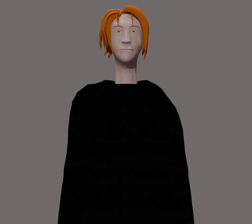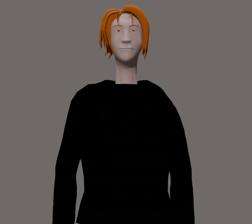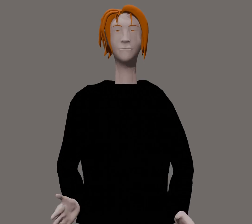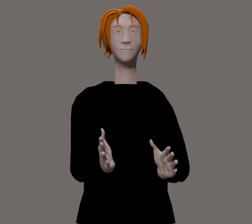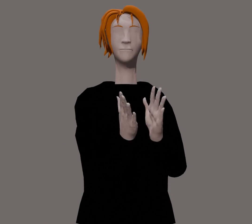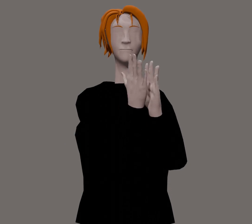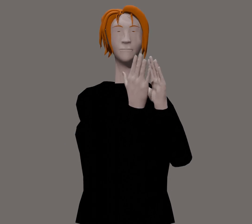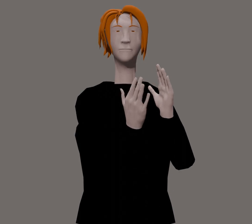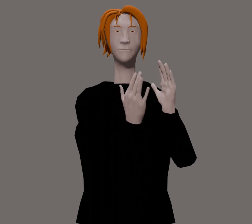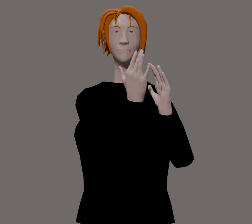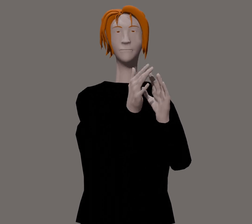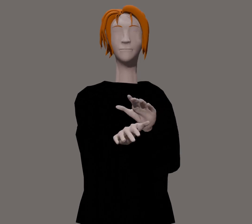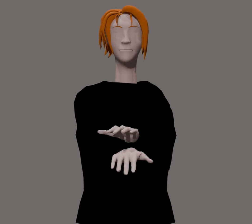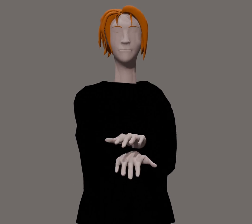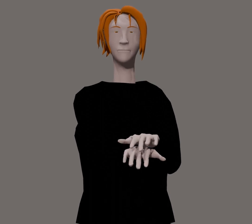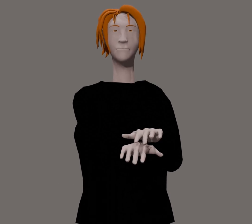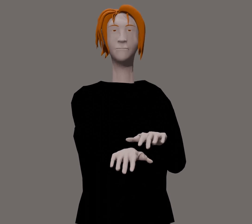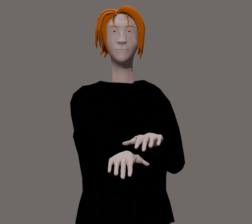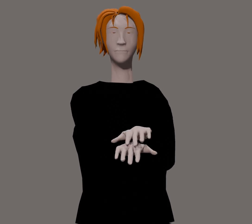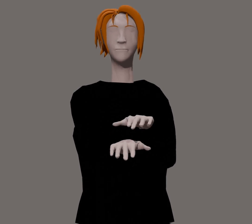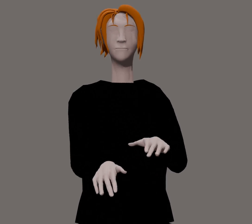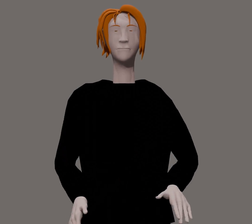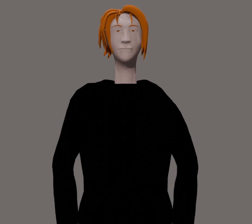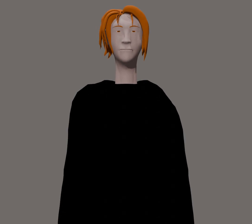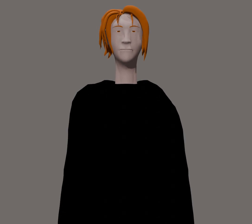Congestion Traffic